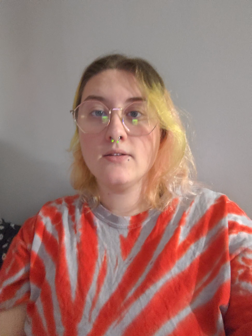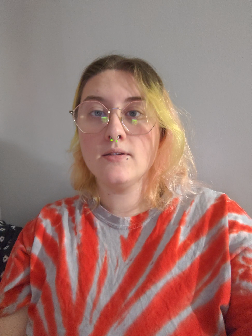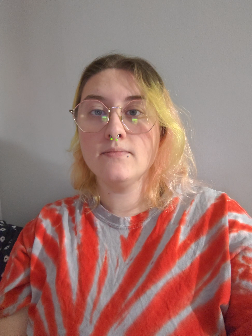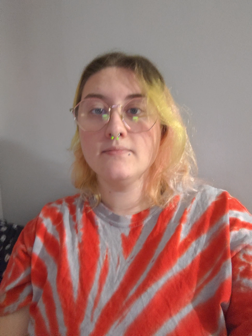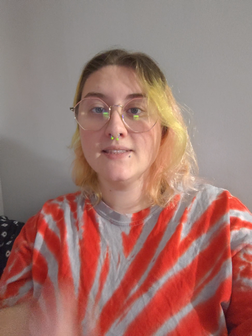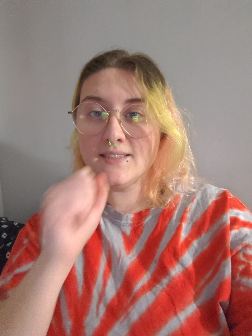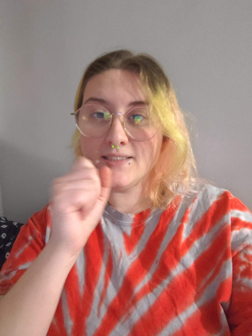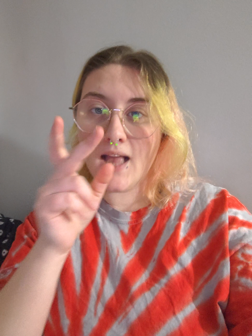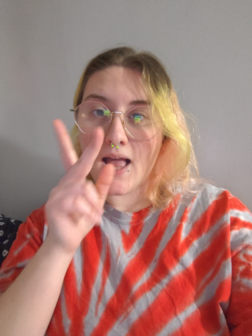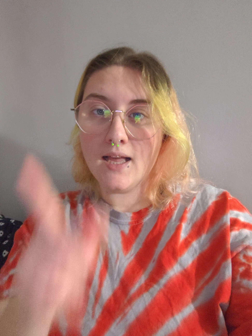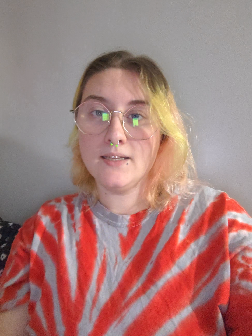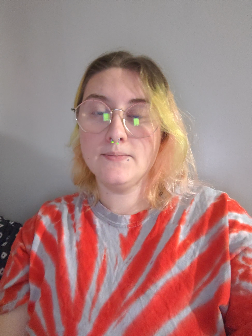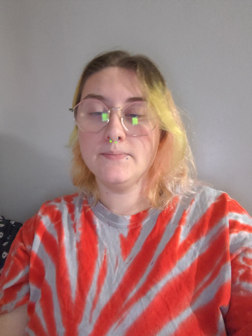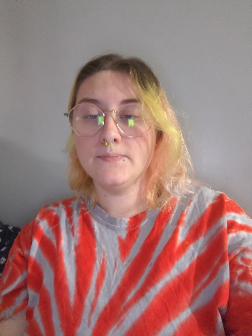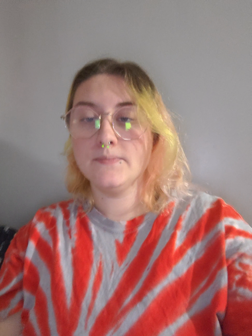snack